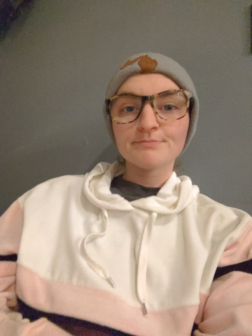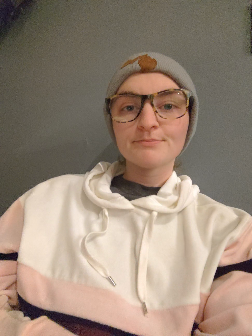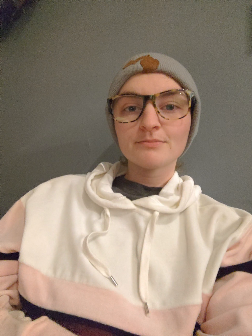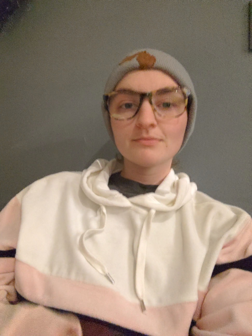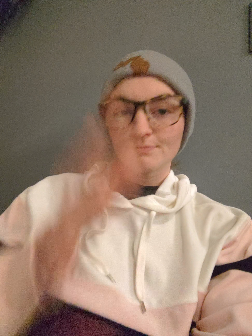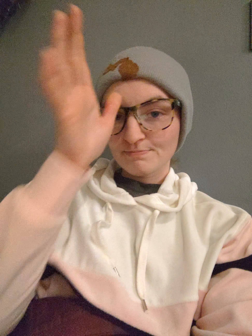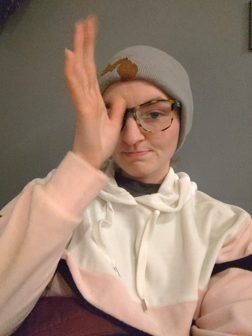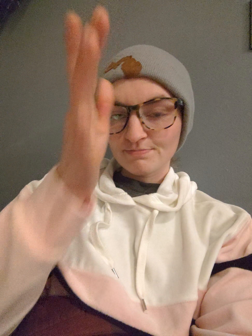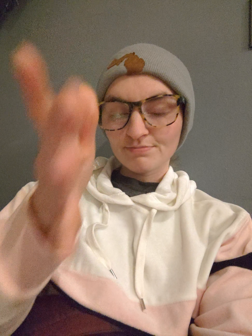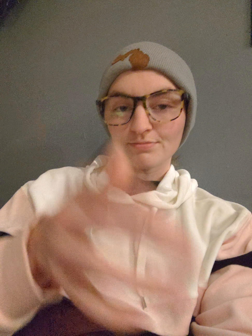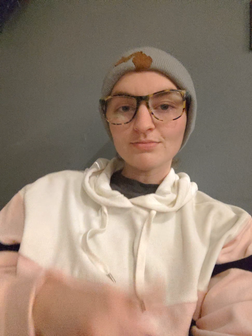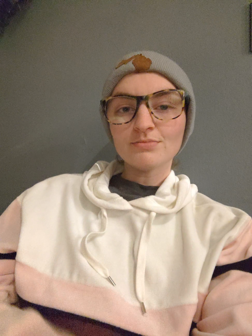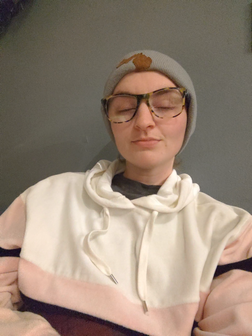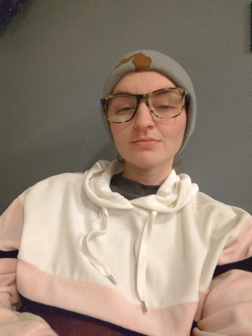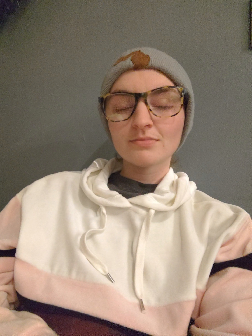grandpa